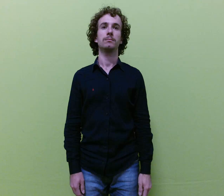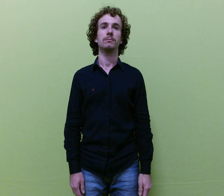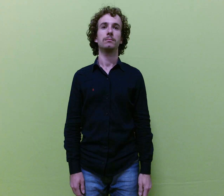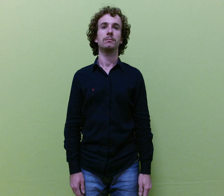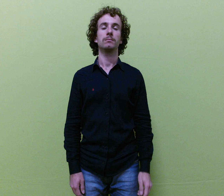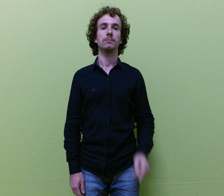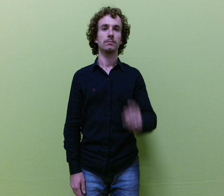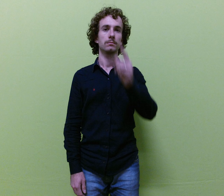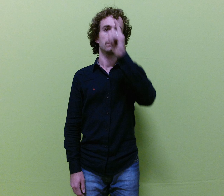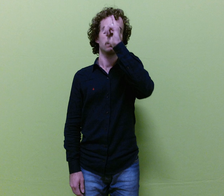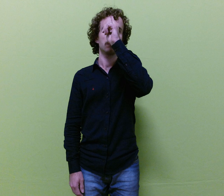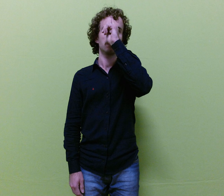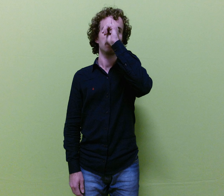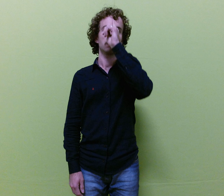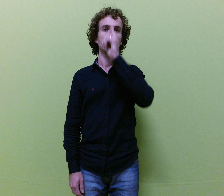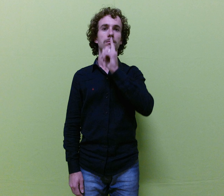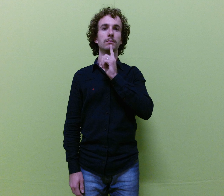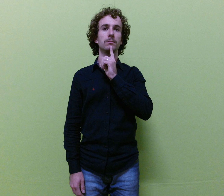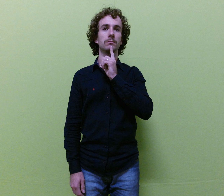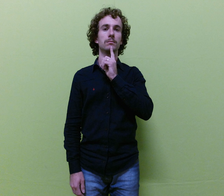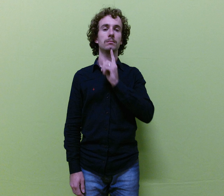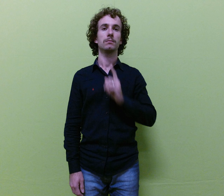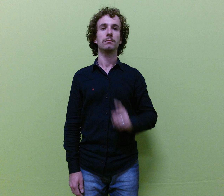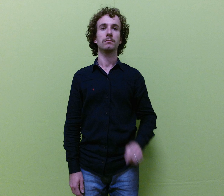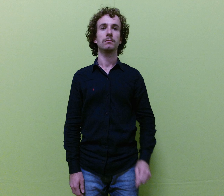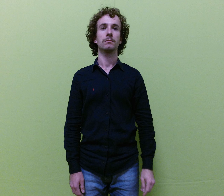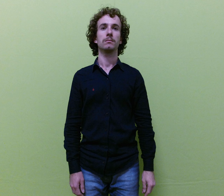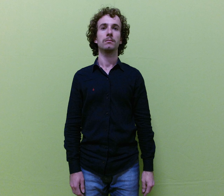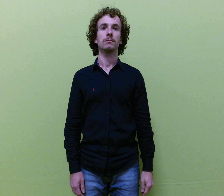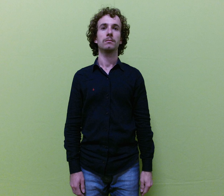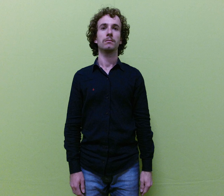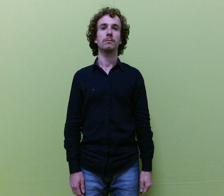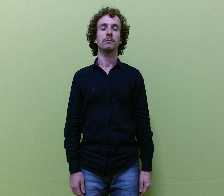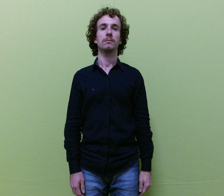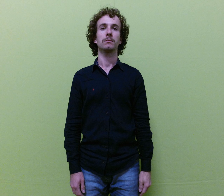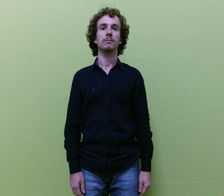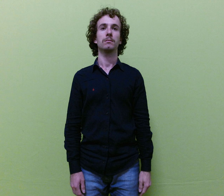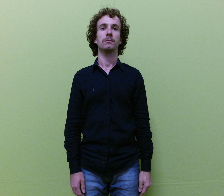amarelo